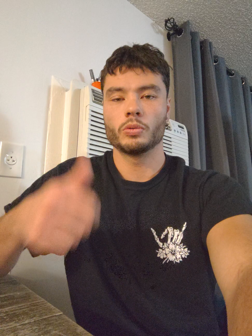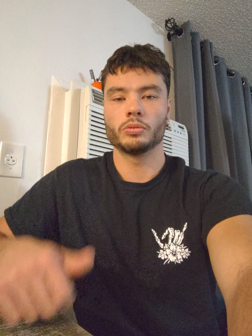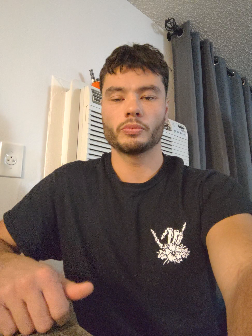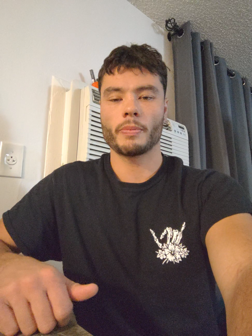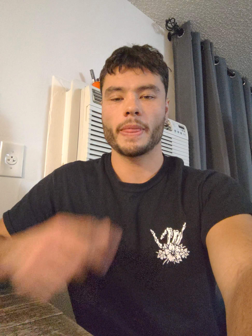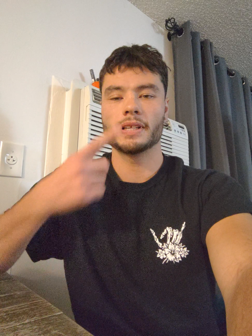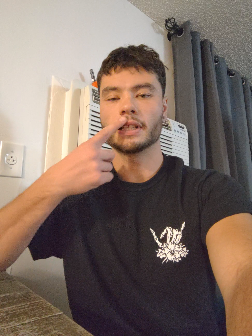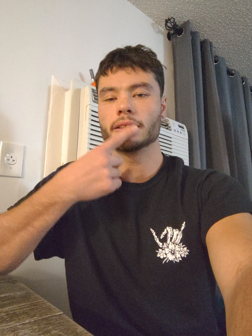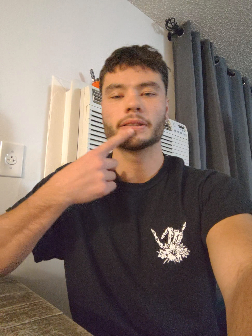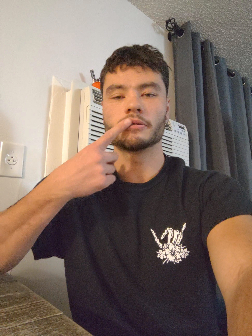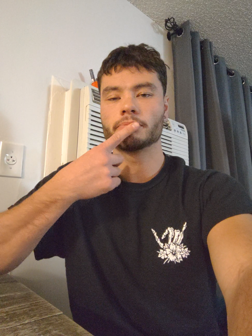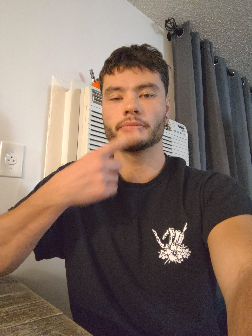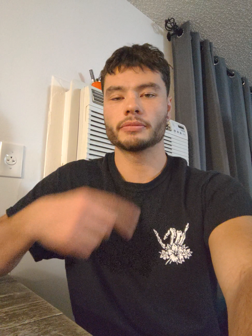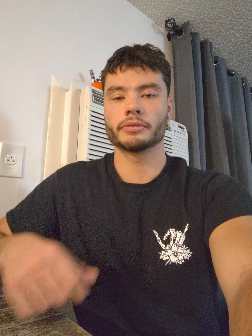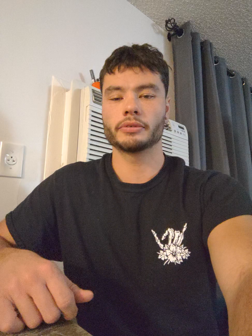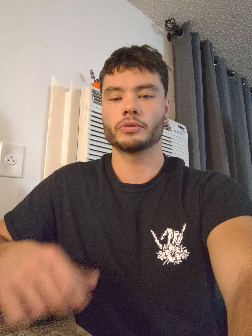lips